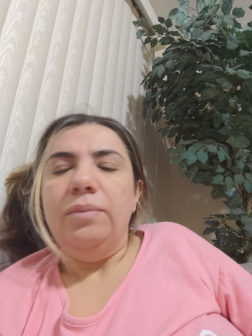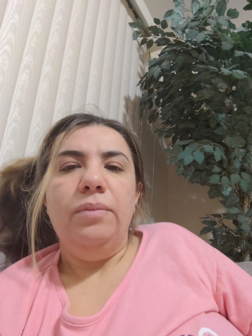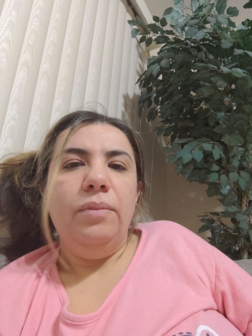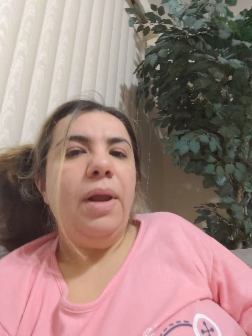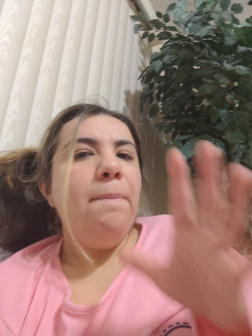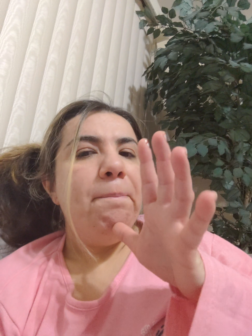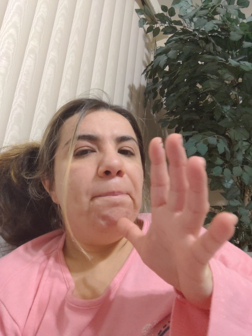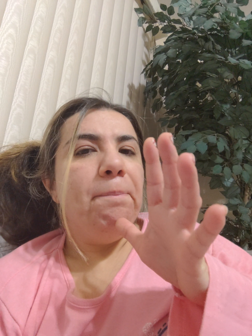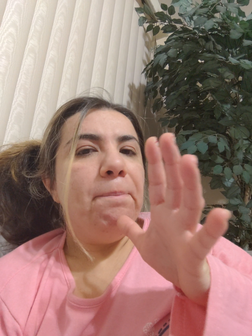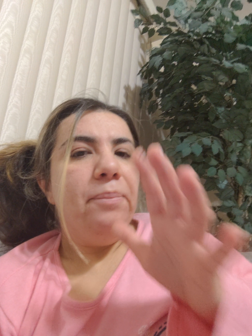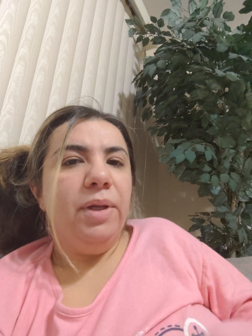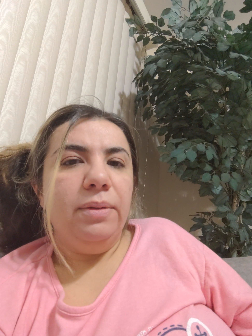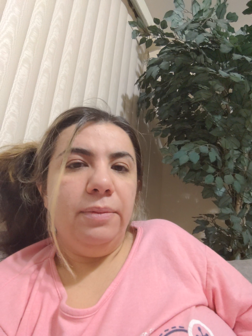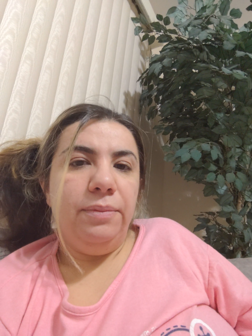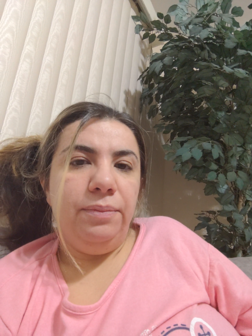mom